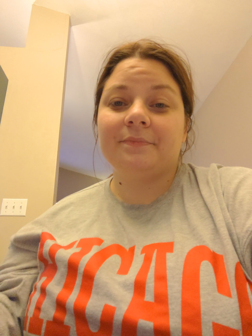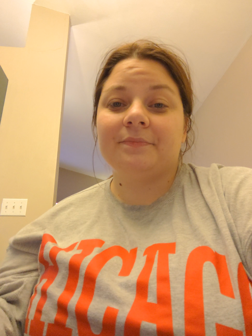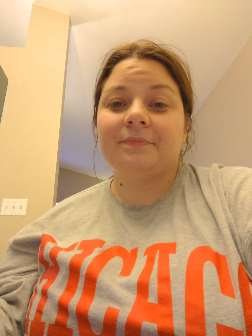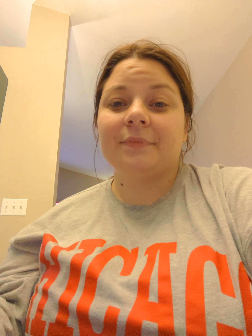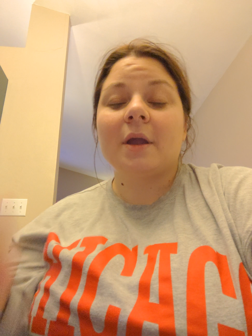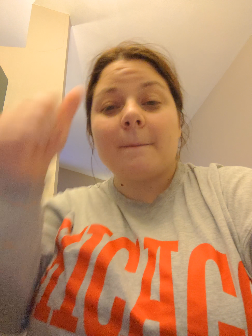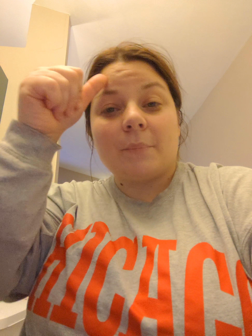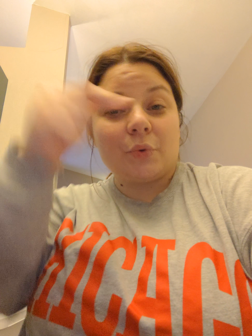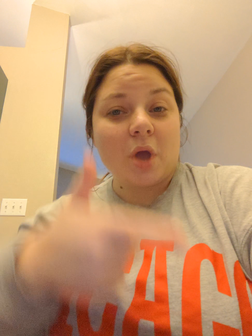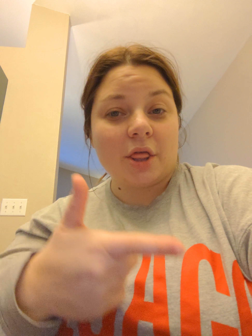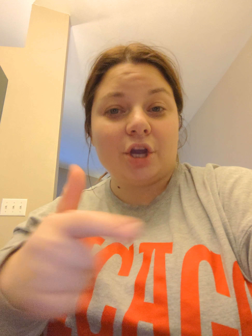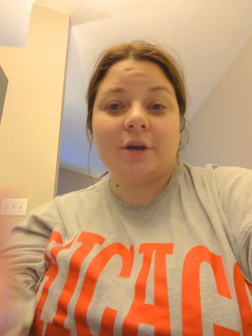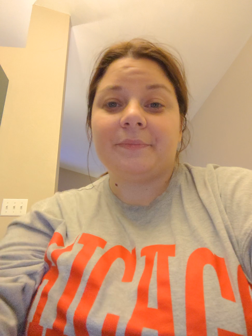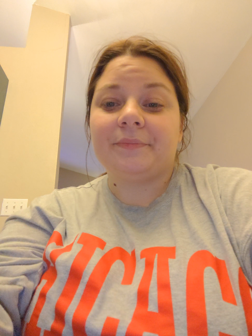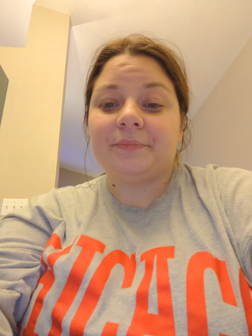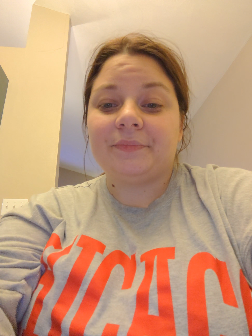brother